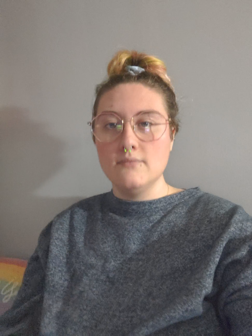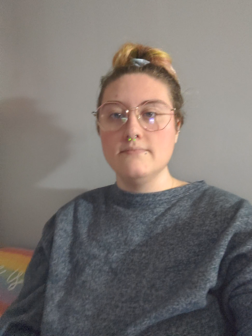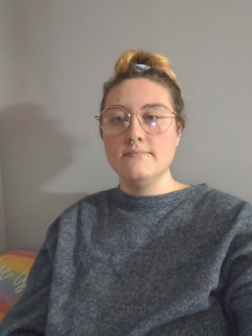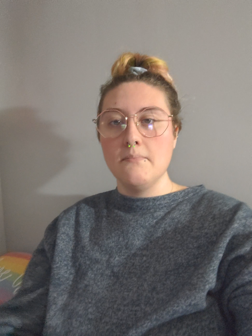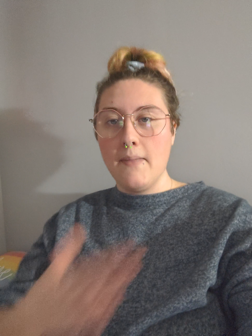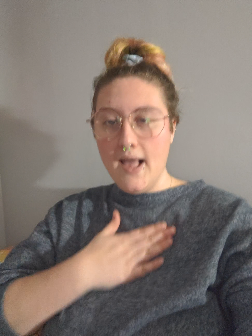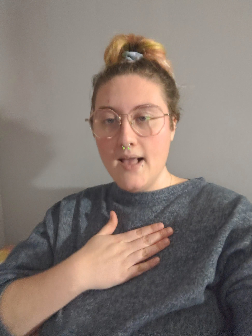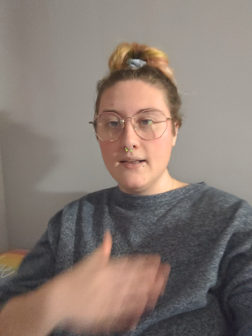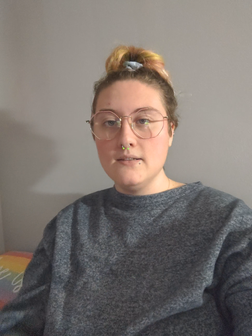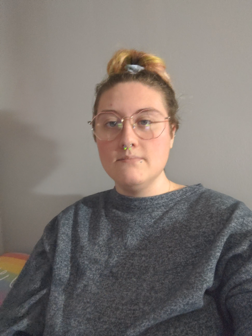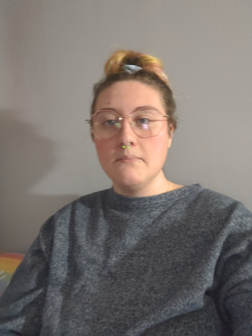my